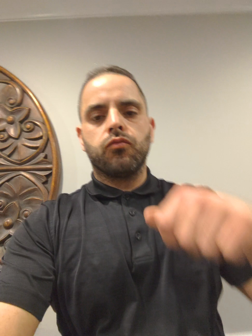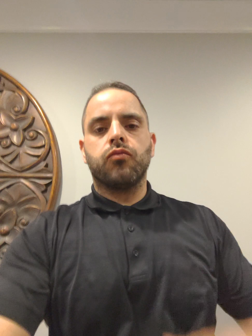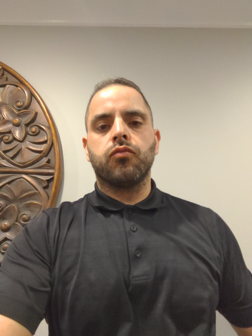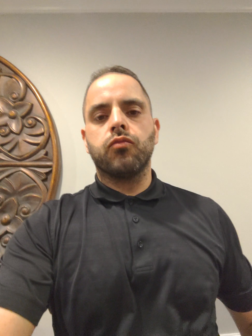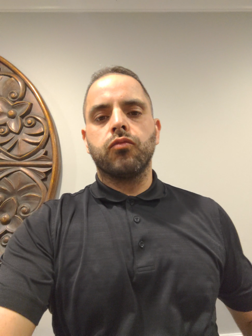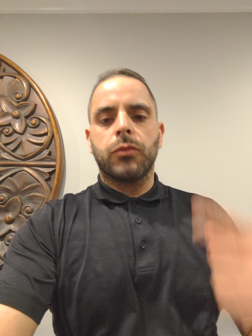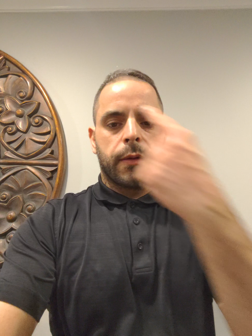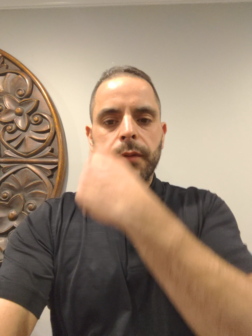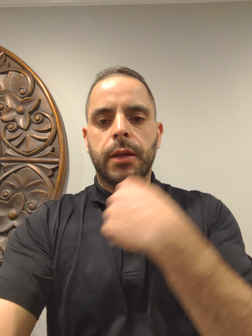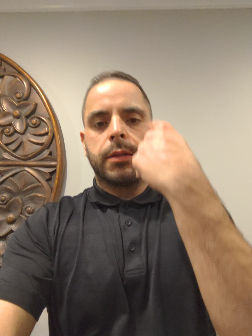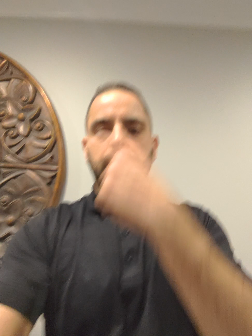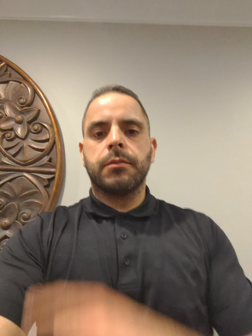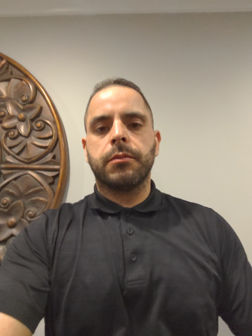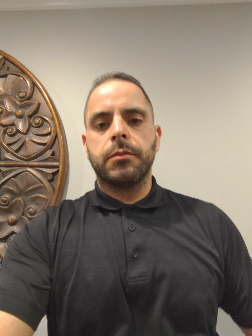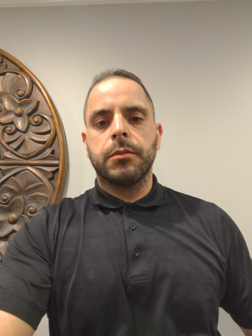face